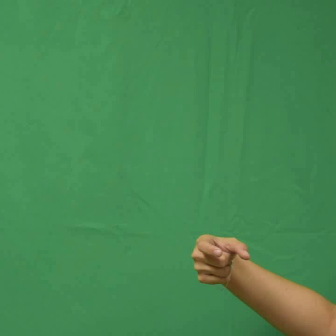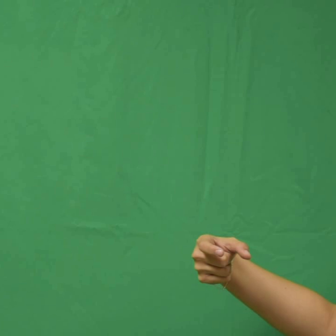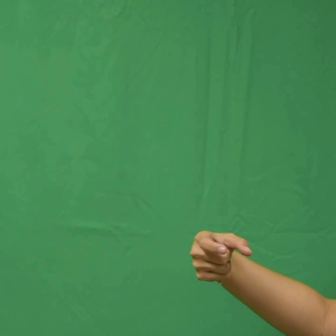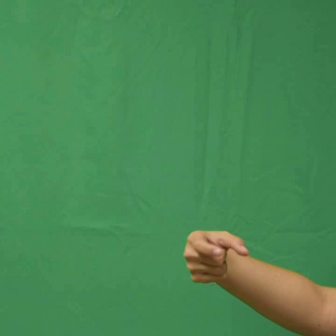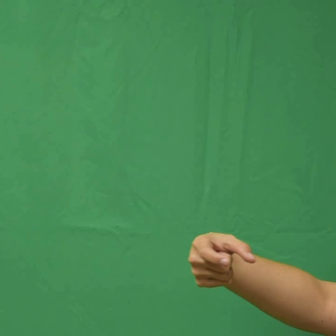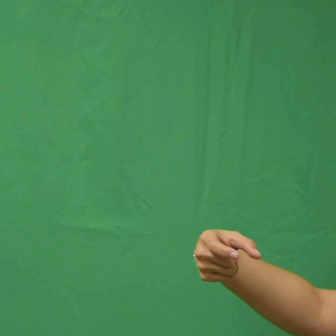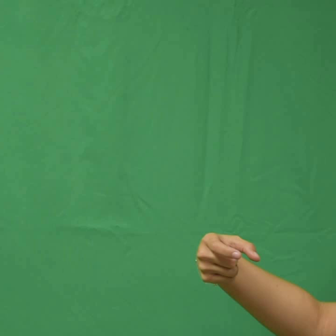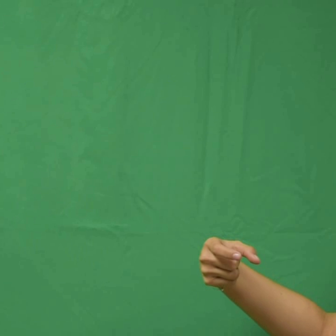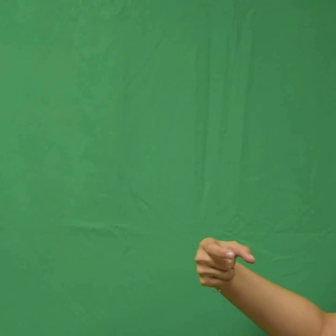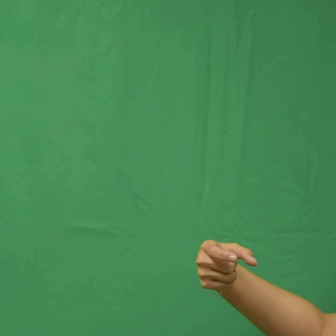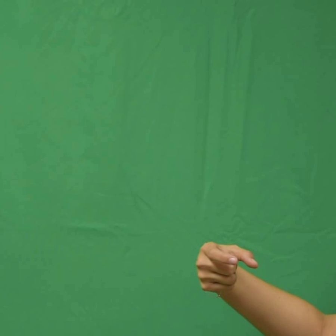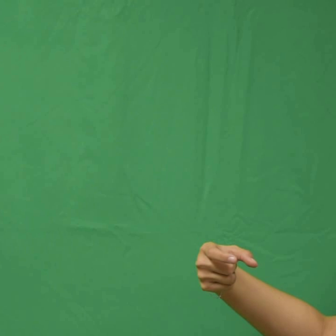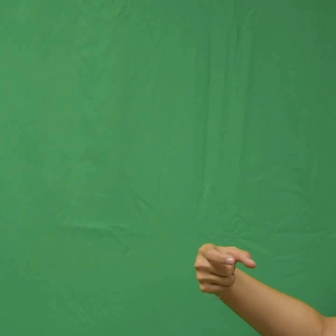X